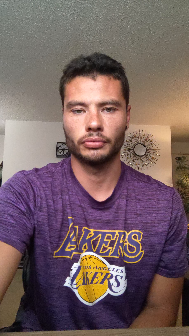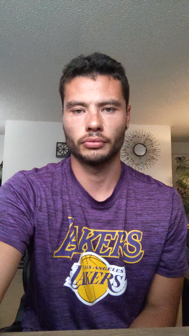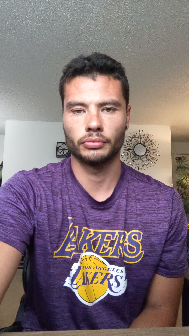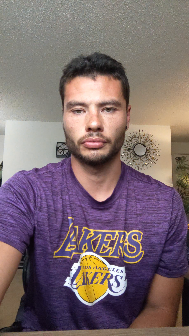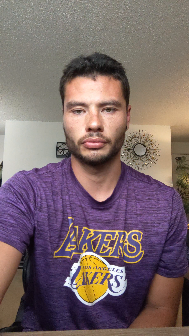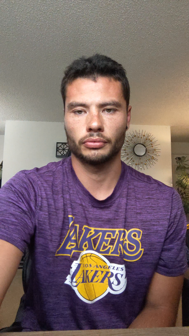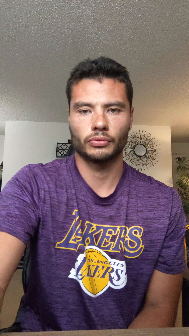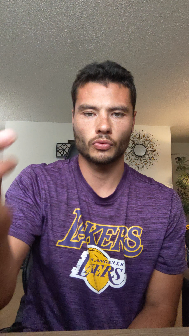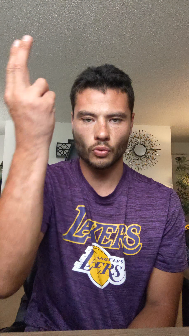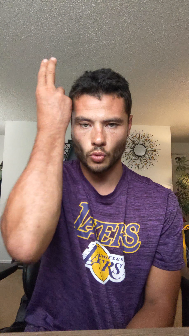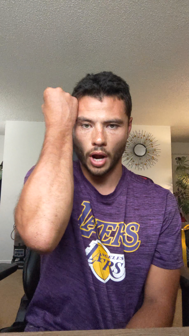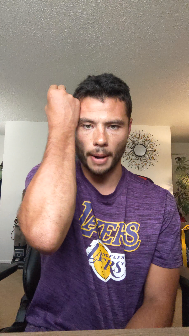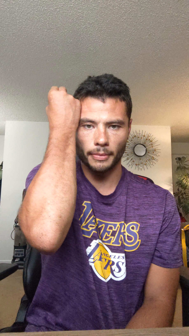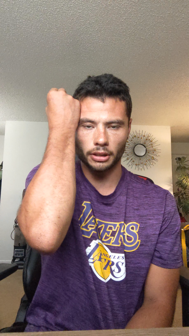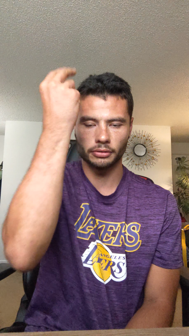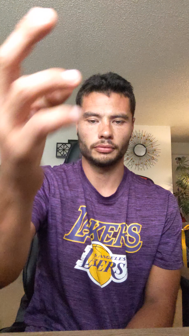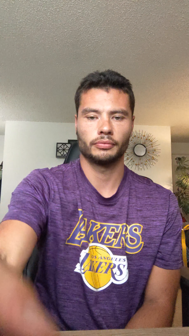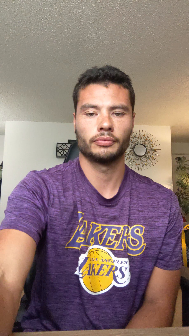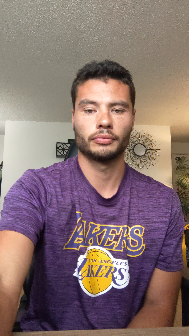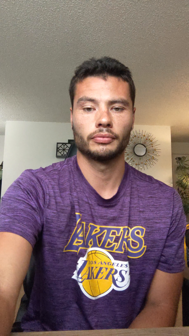rabbit